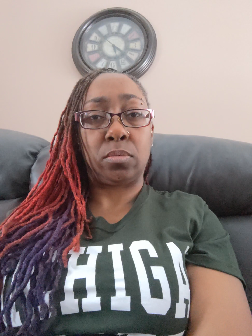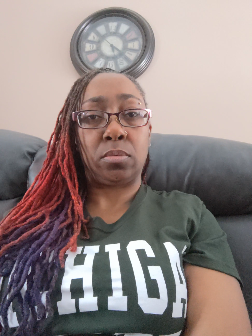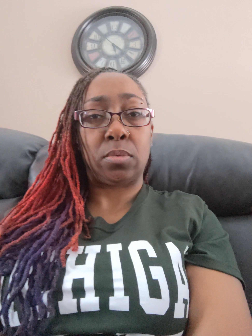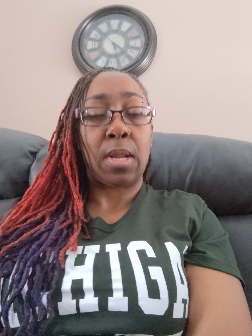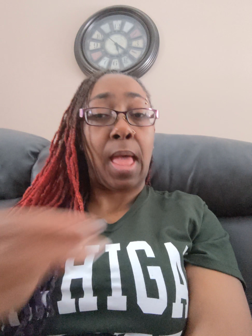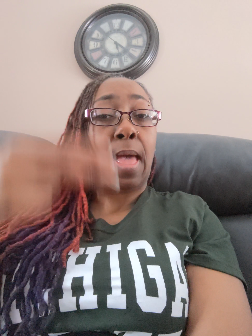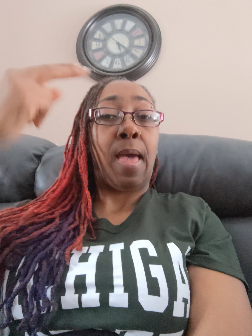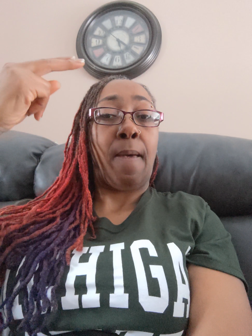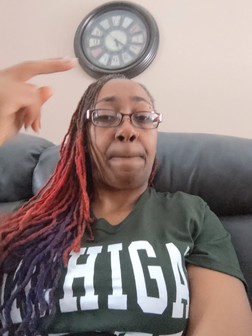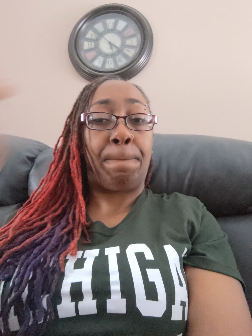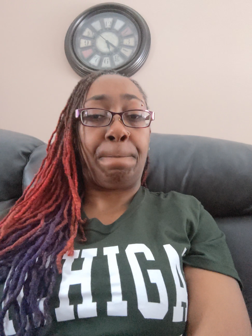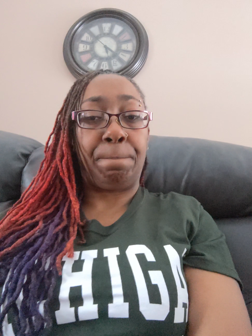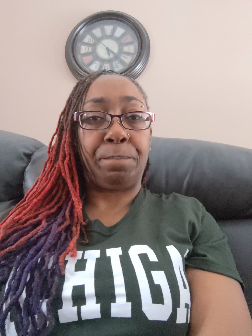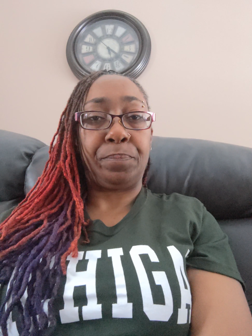high